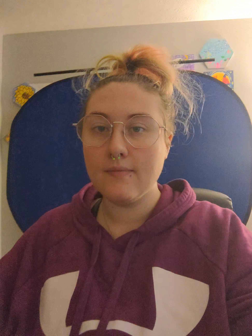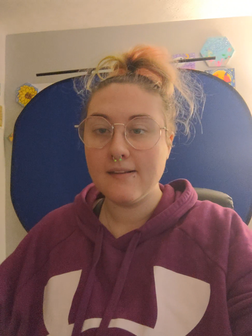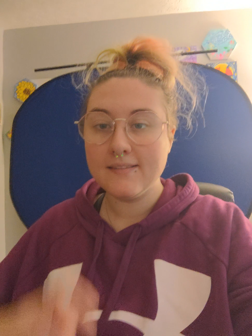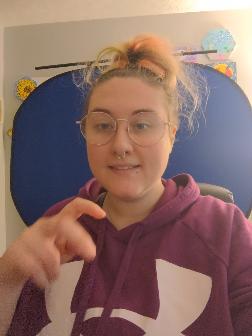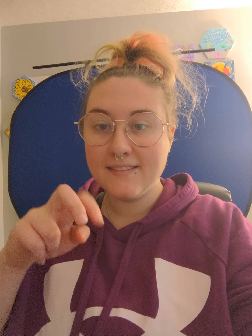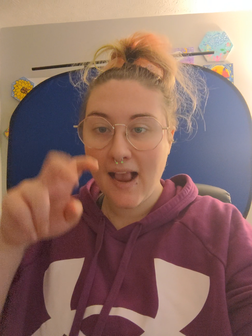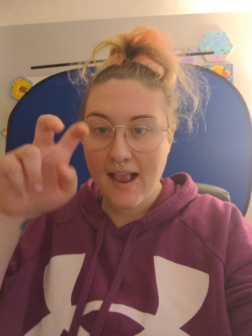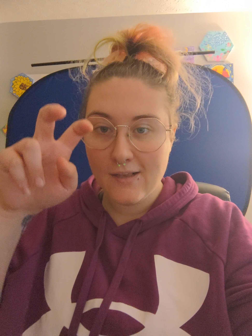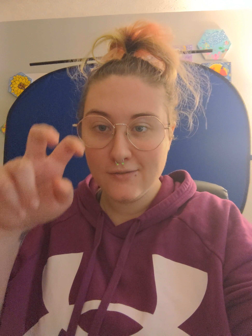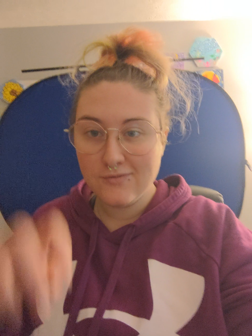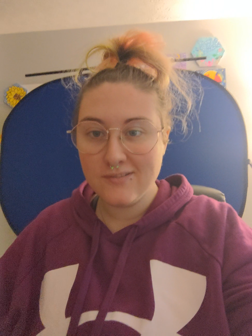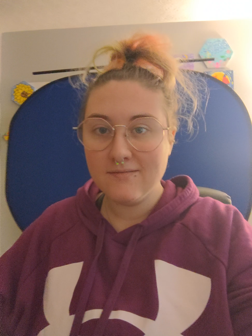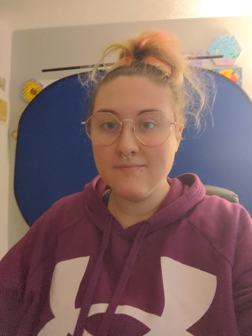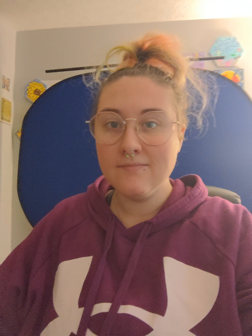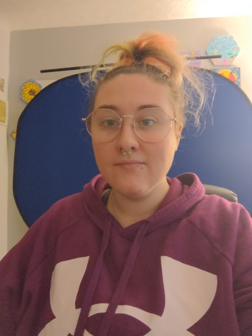stairs